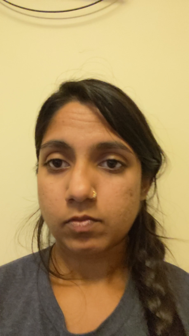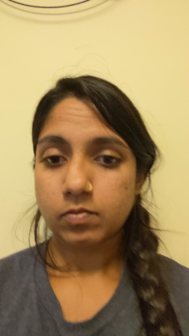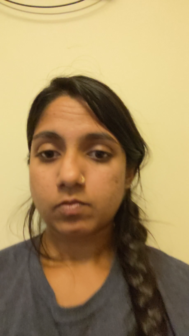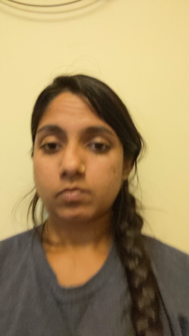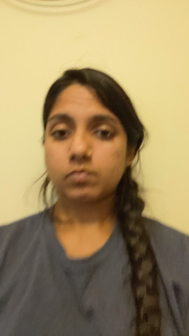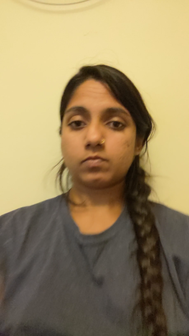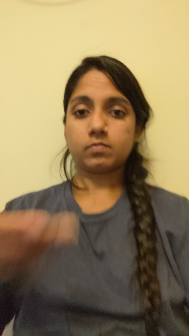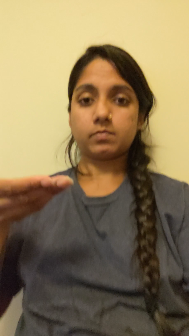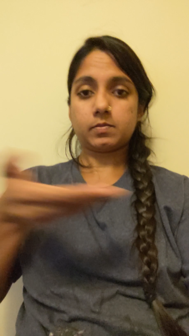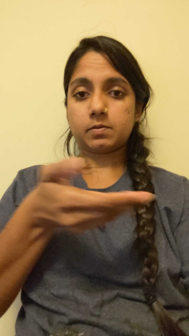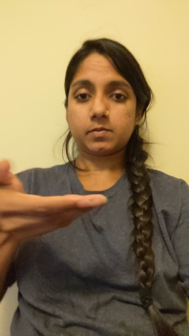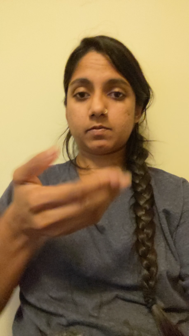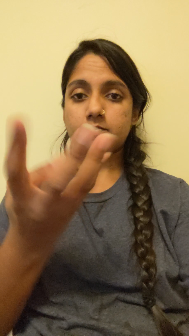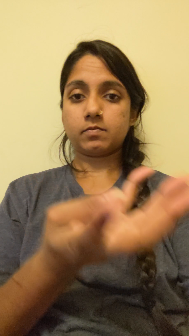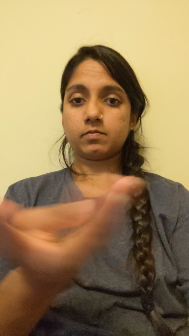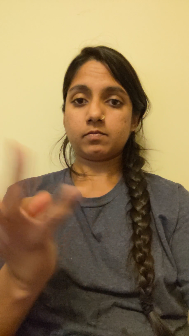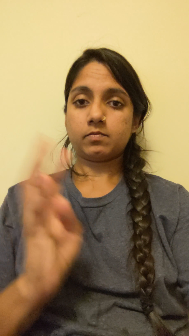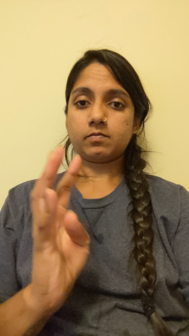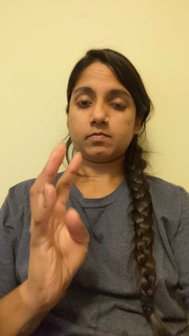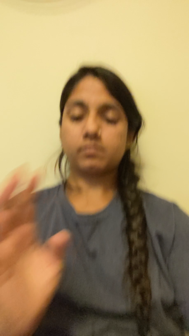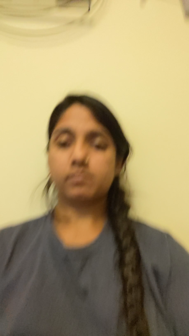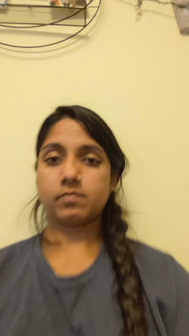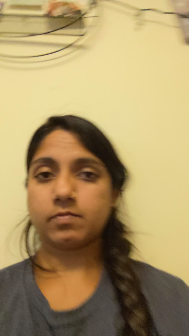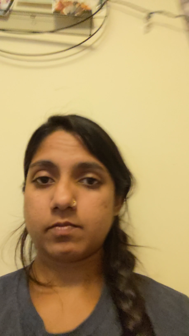crib